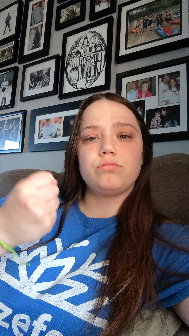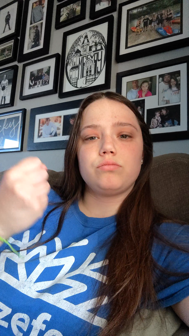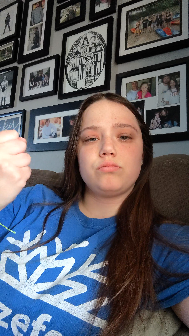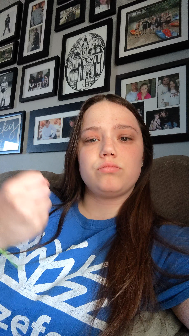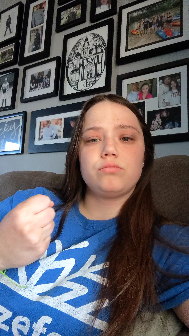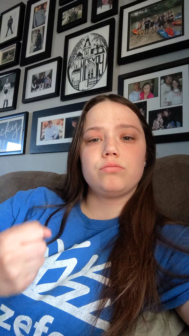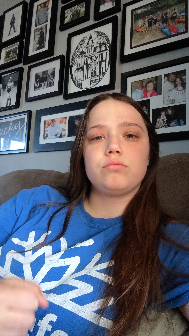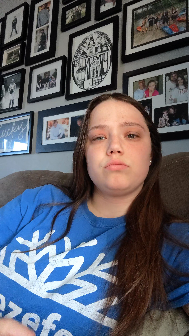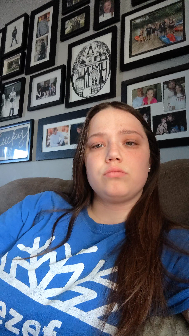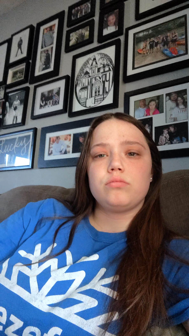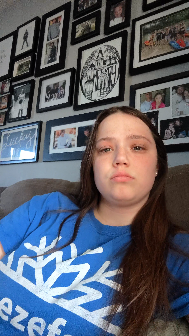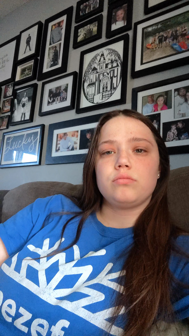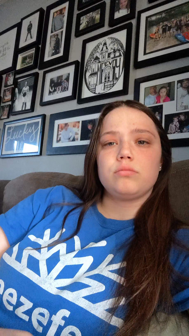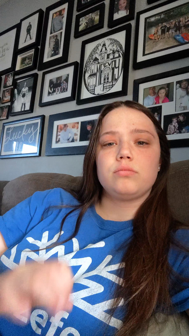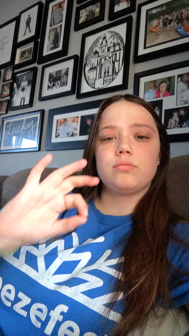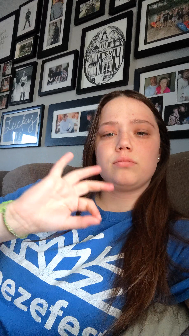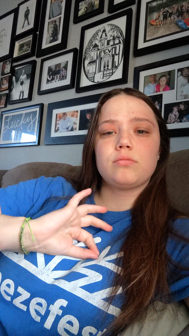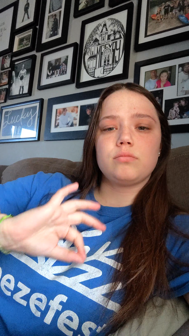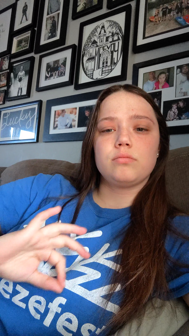button